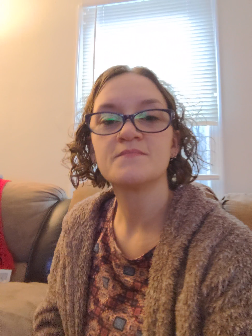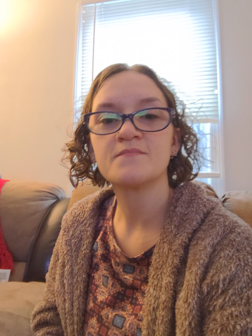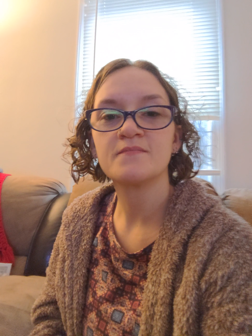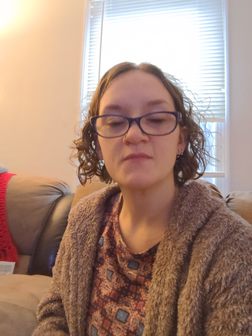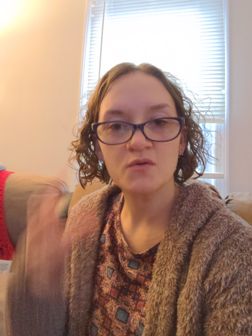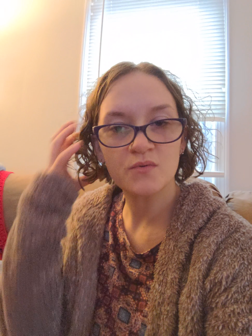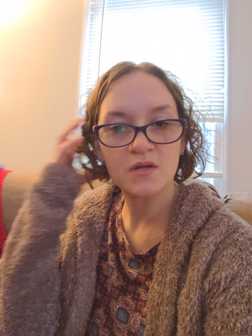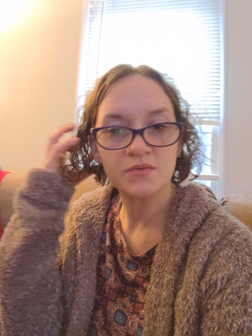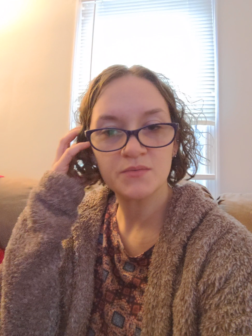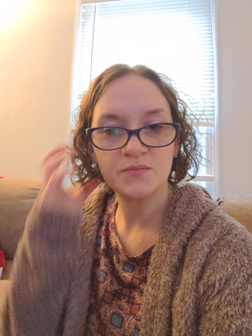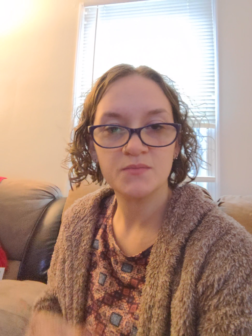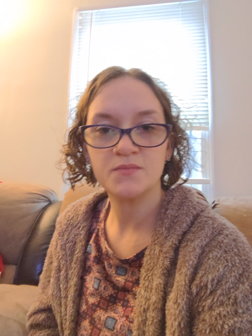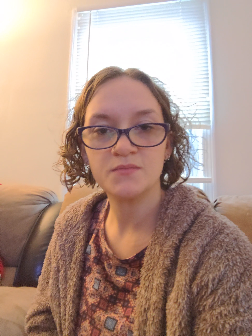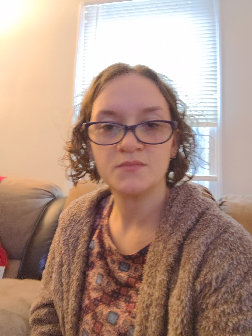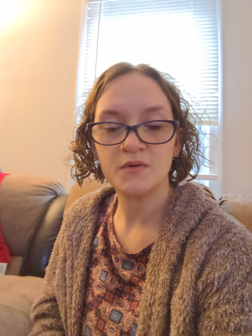radio